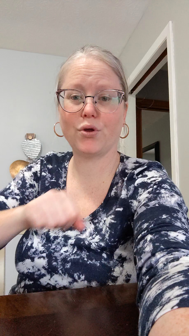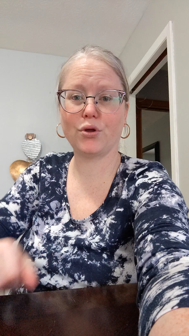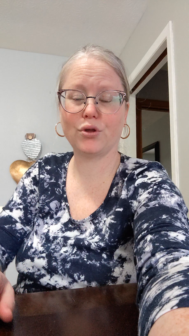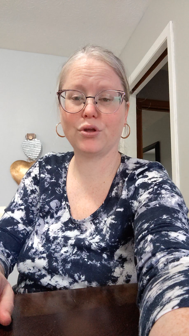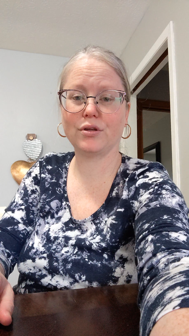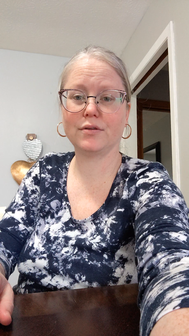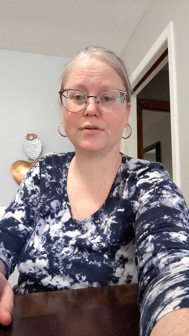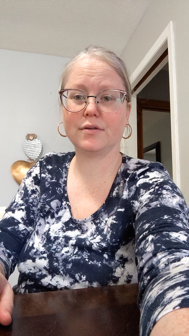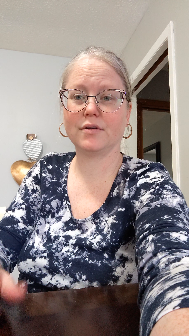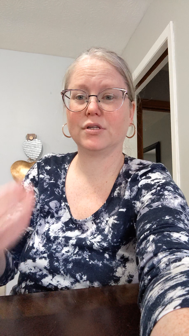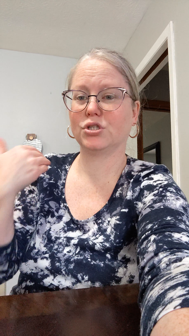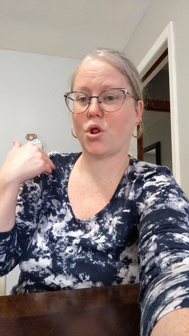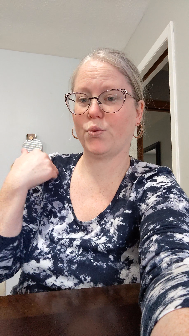shoulder